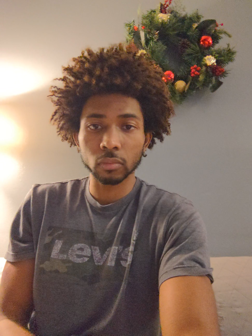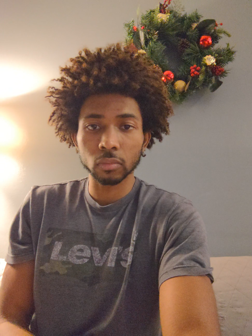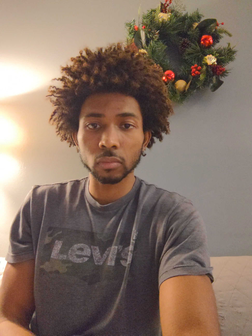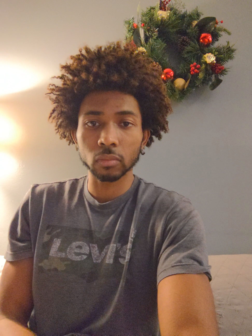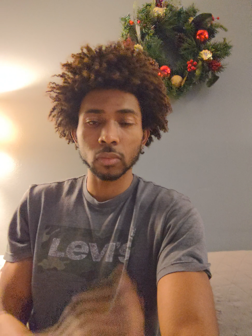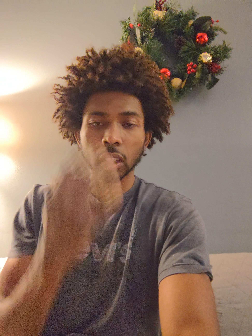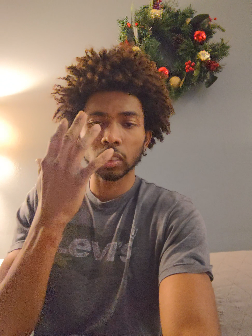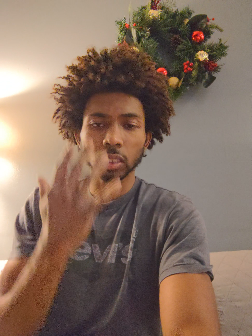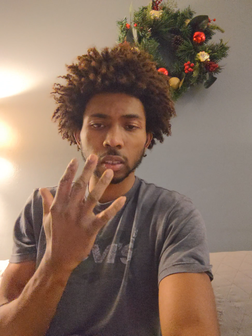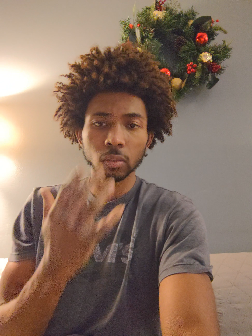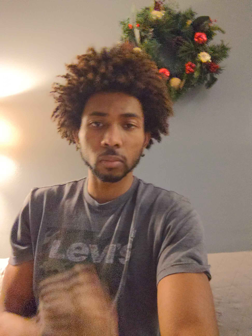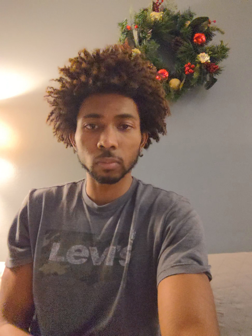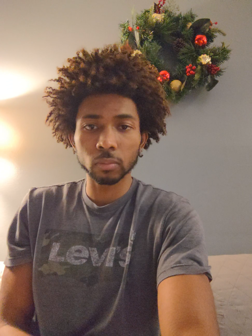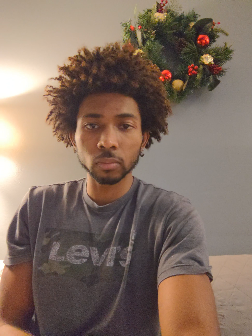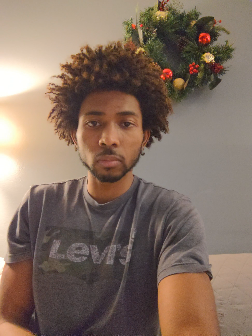sad